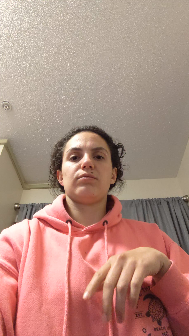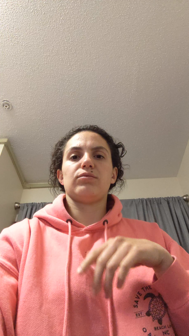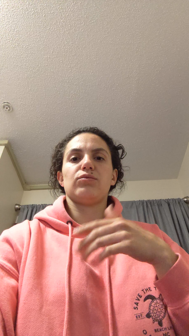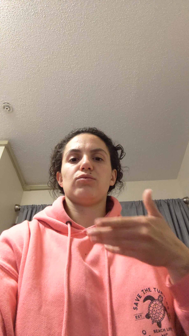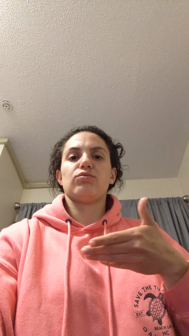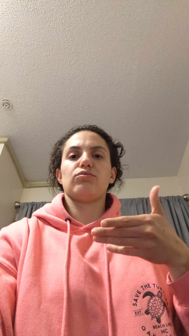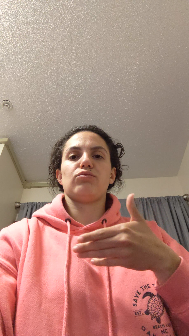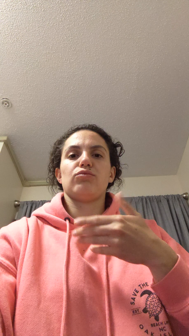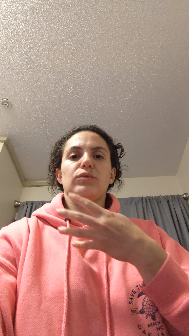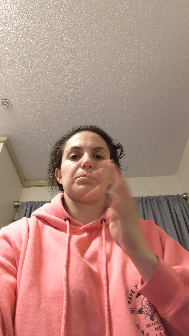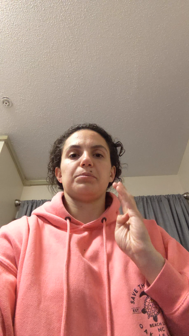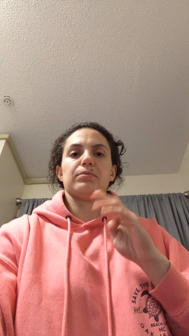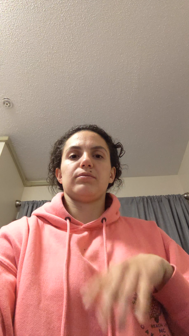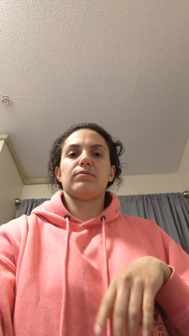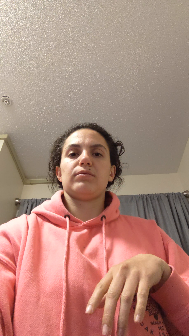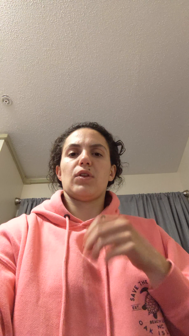crib